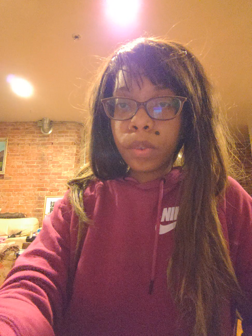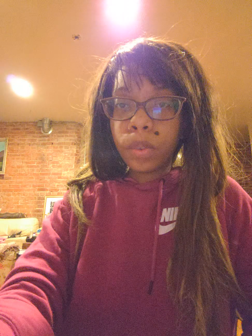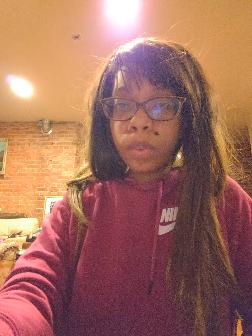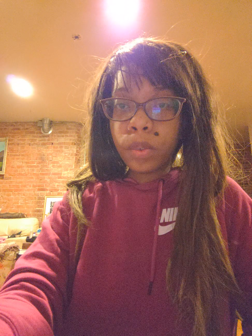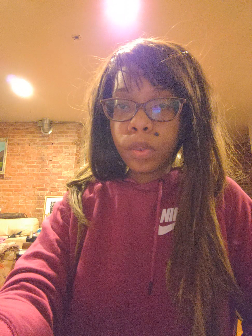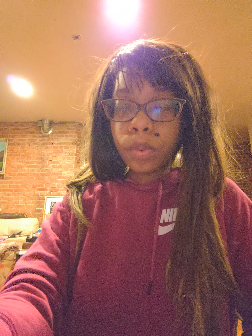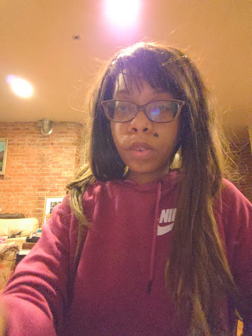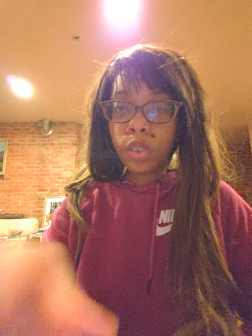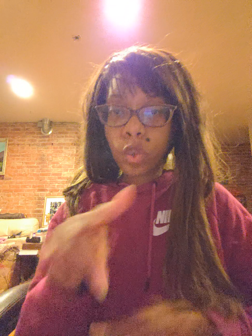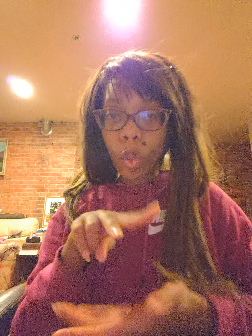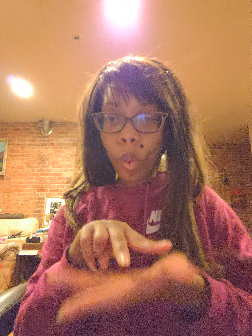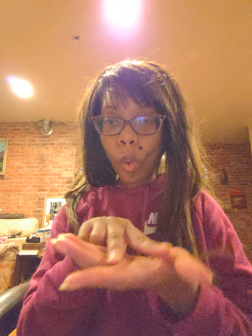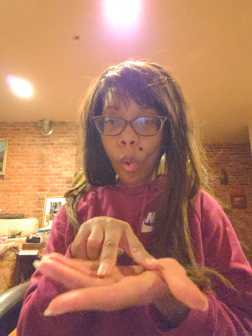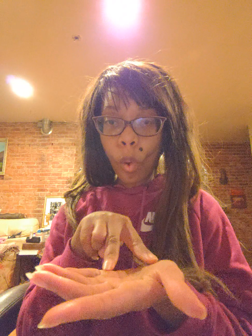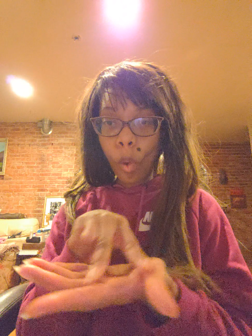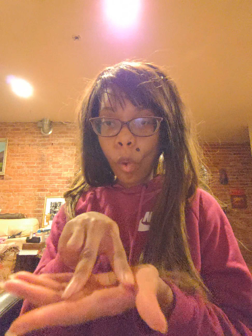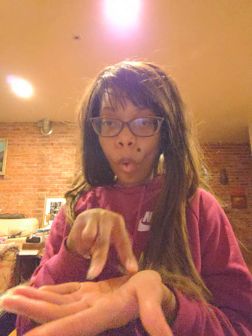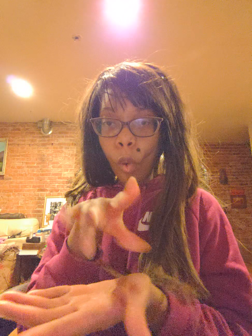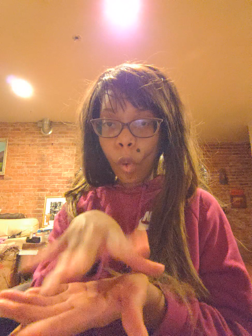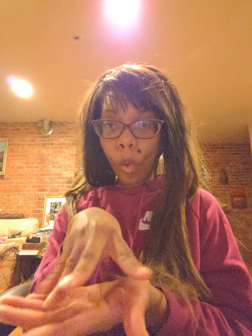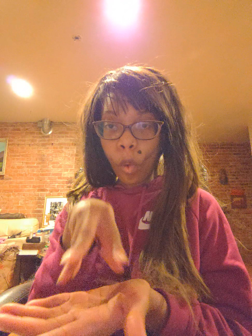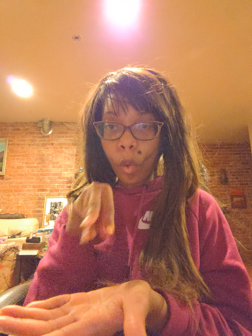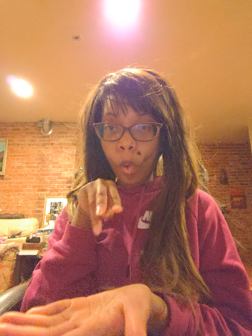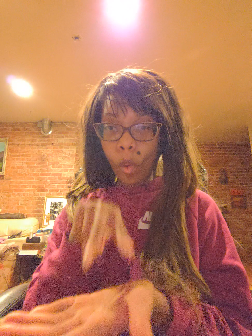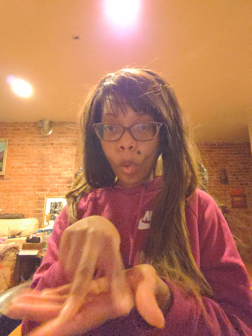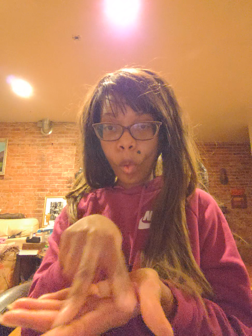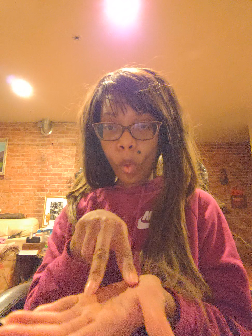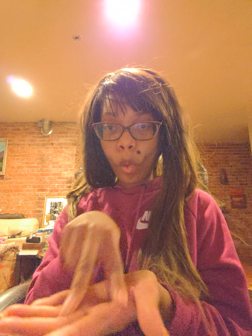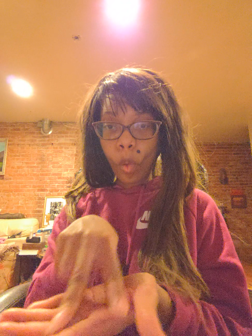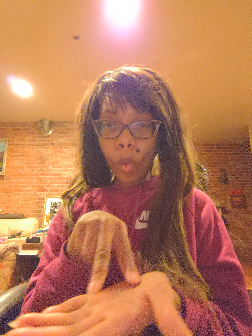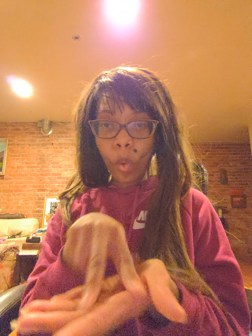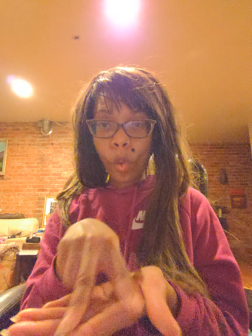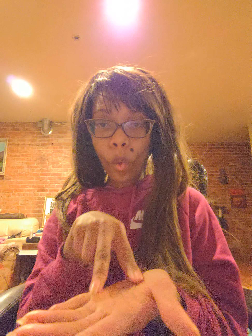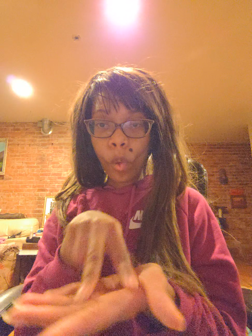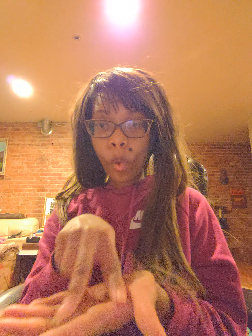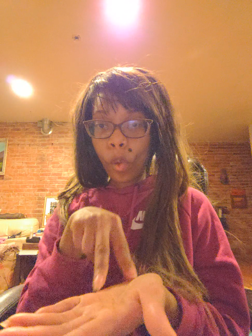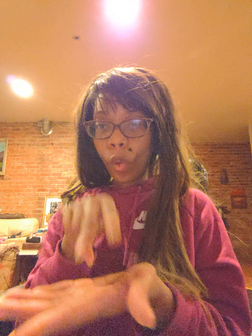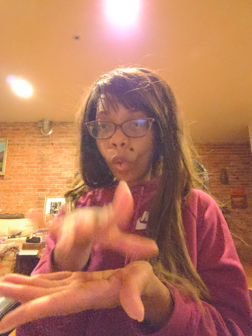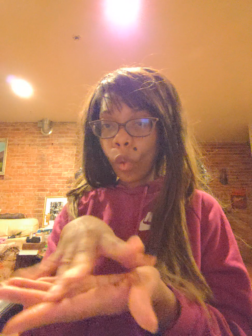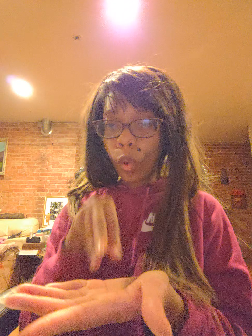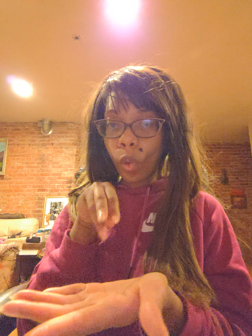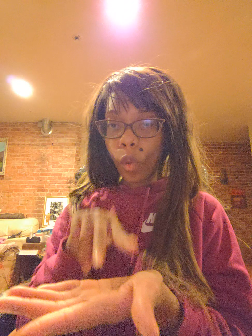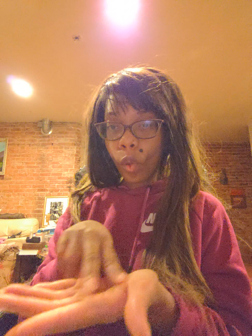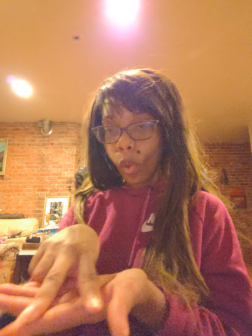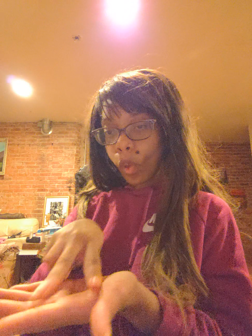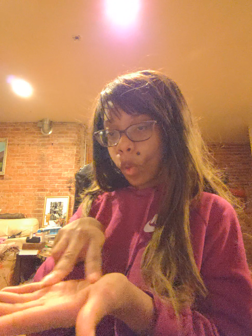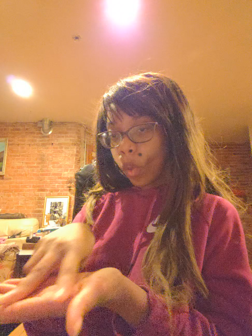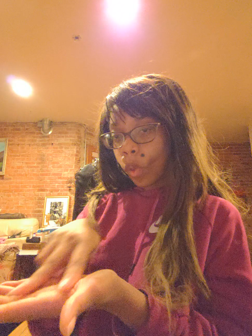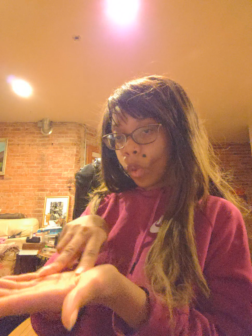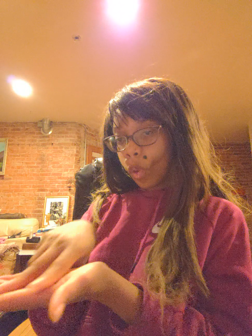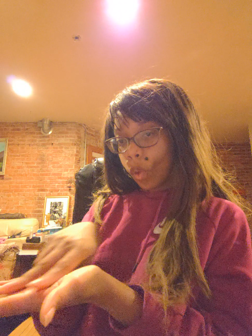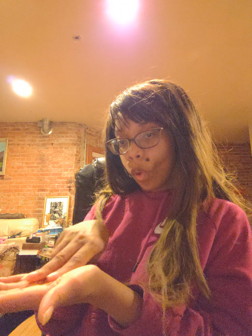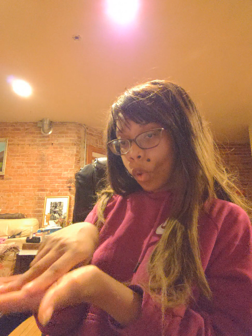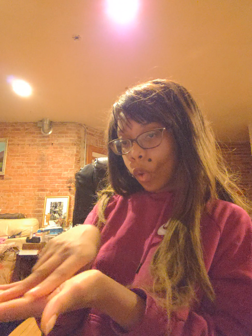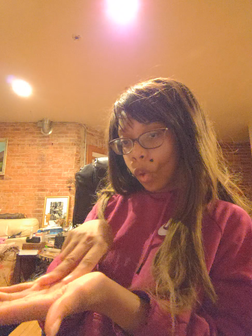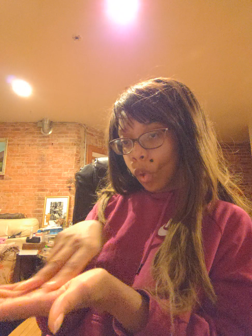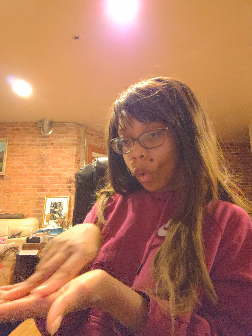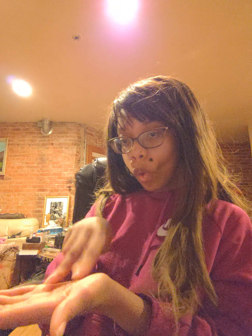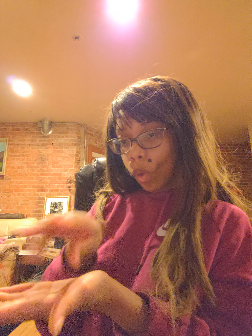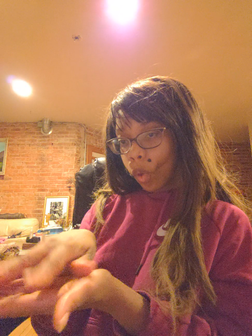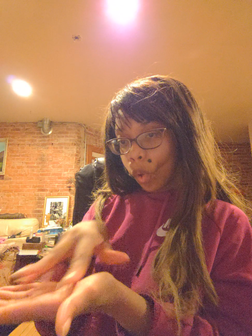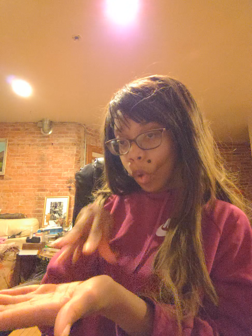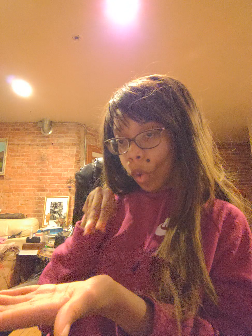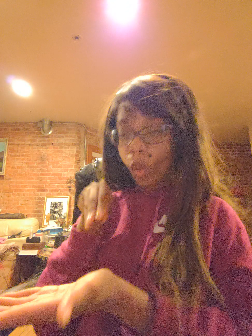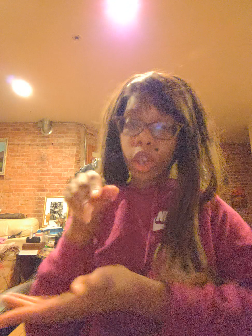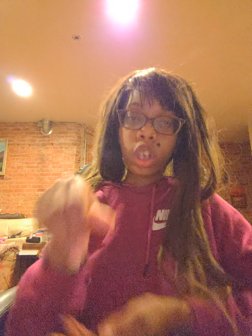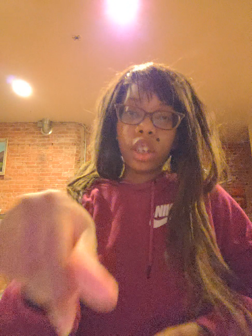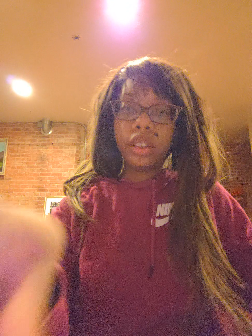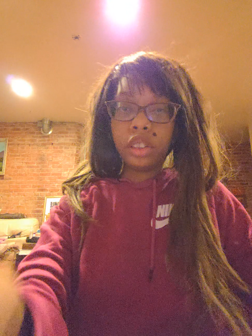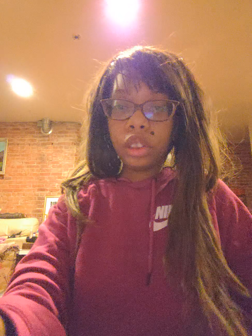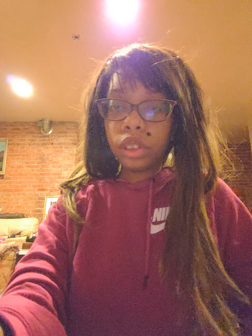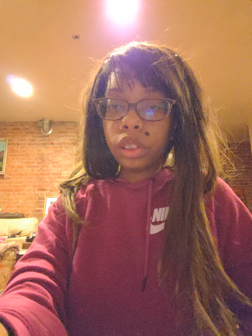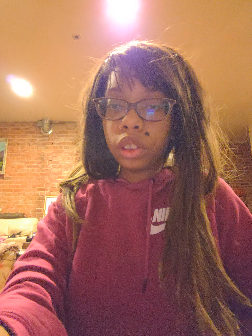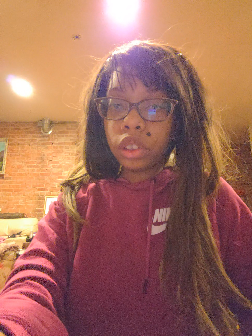vacuum